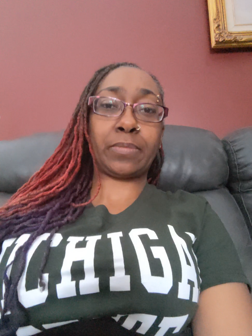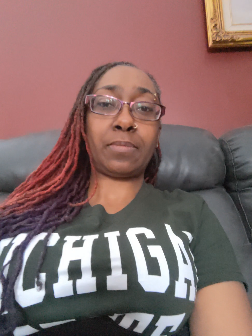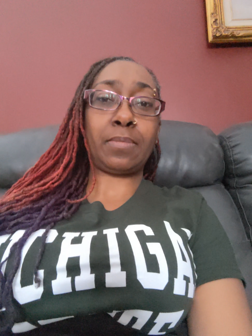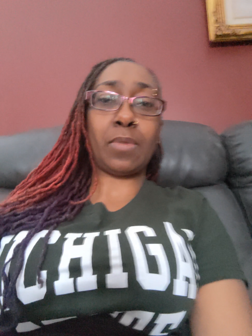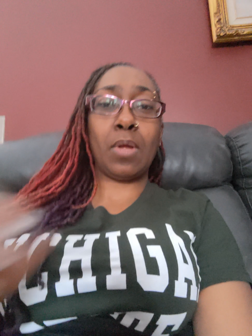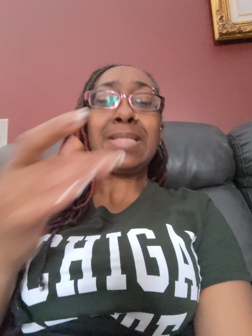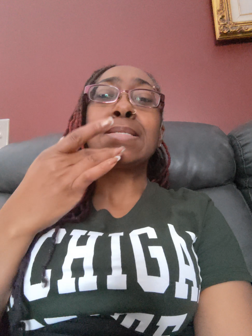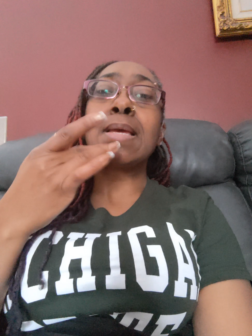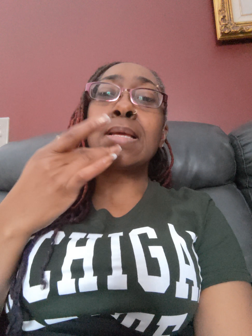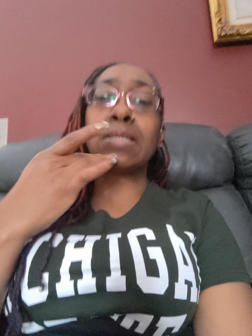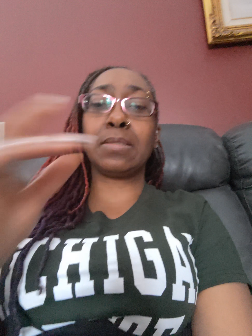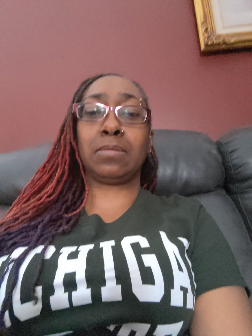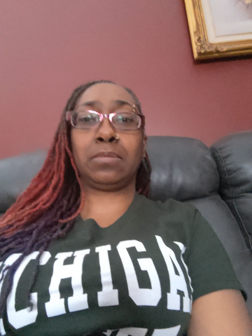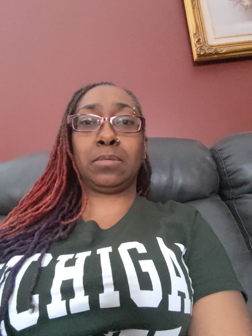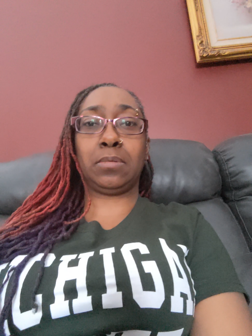taste